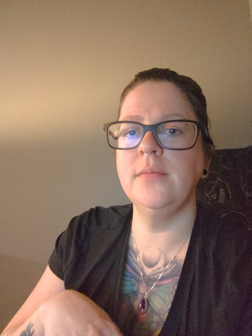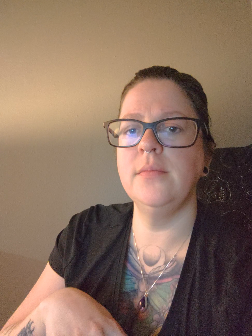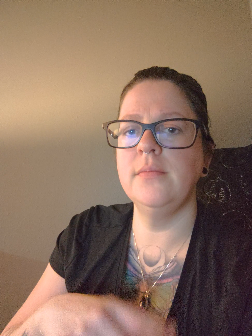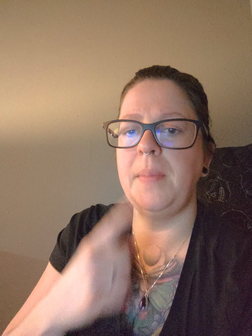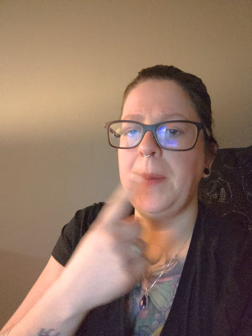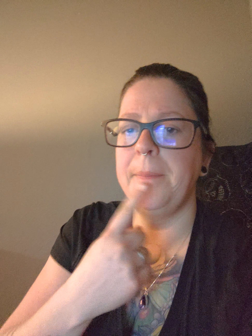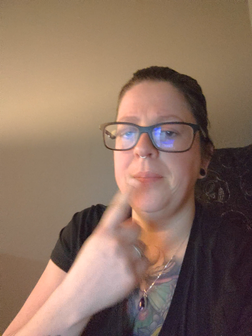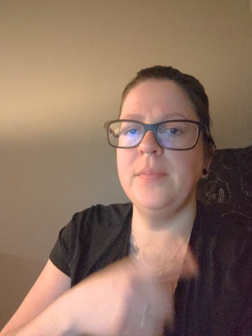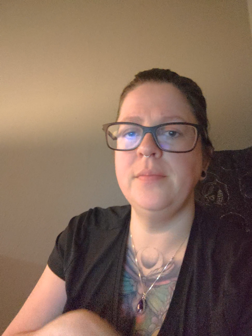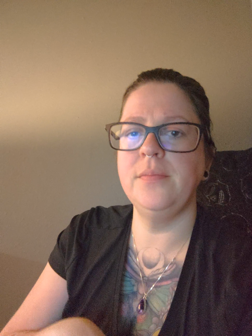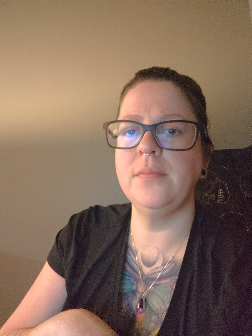lips